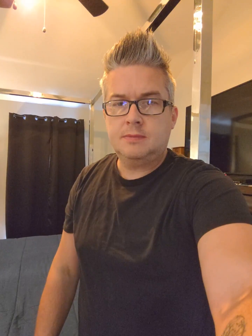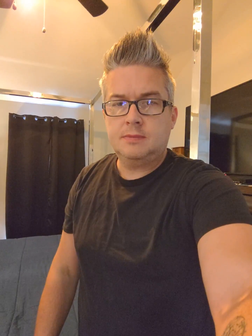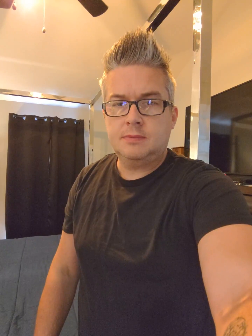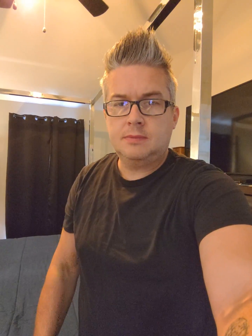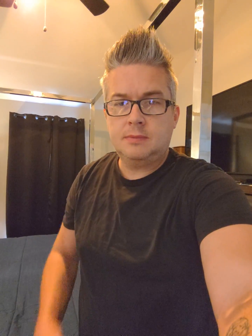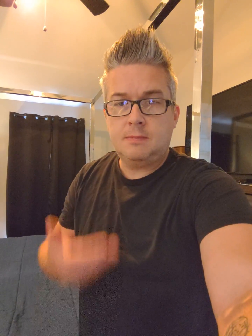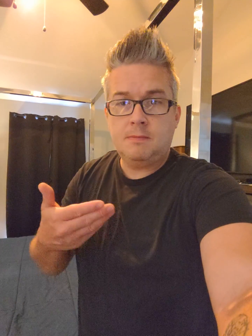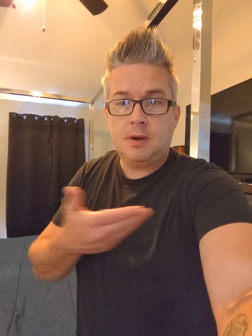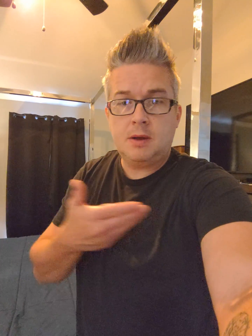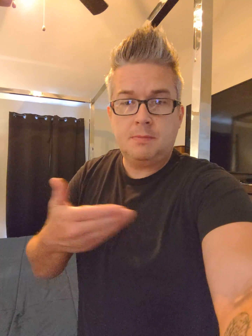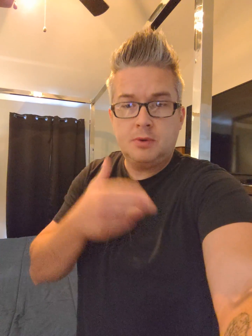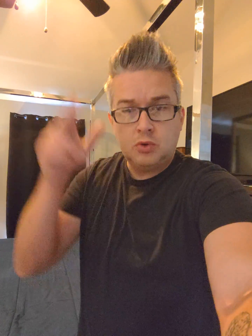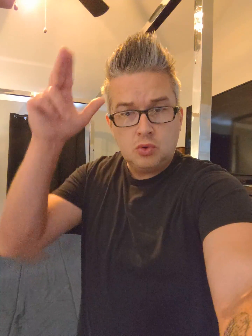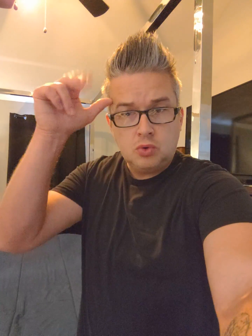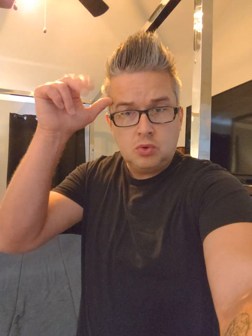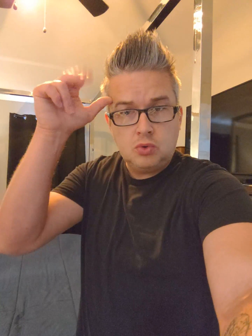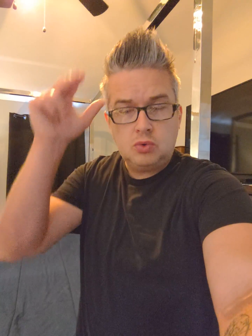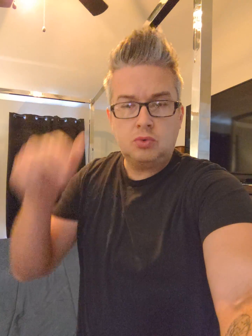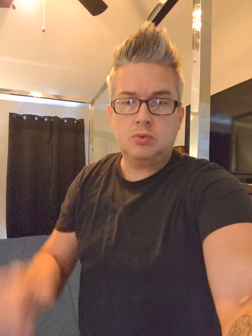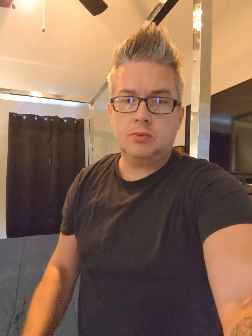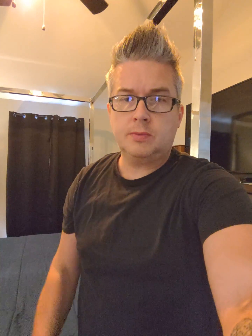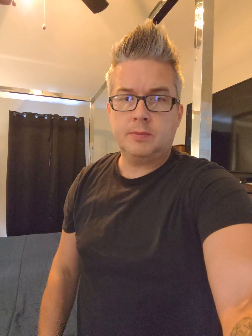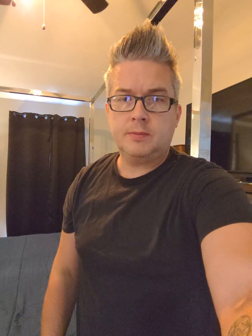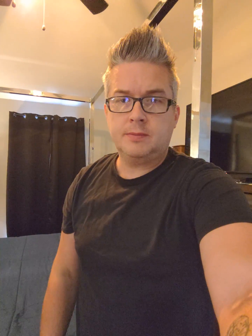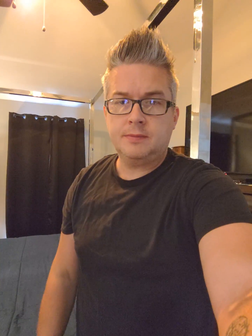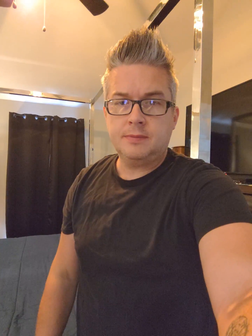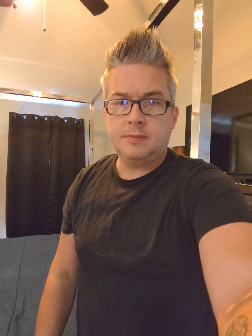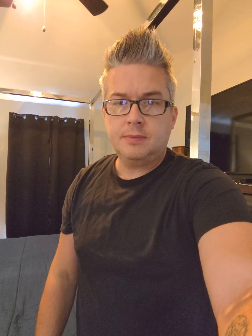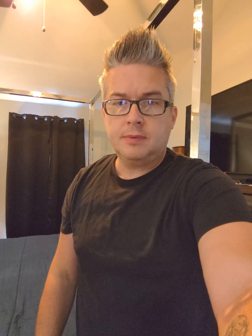pony